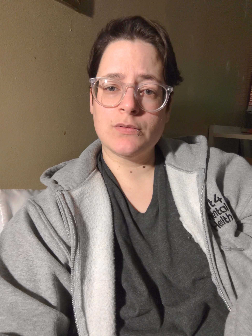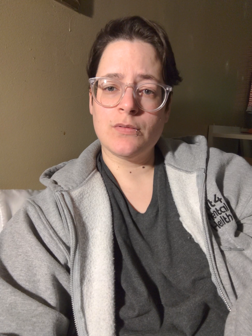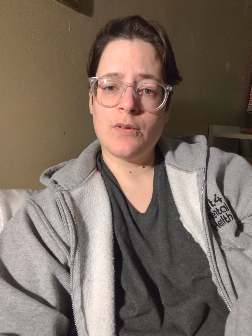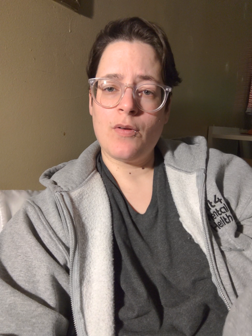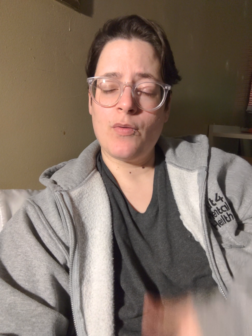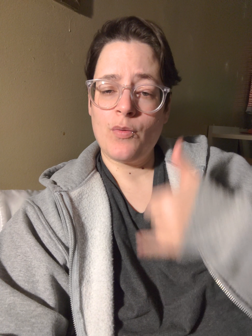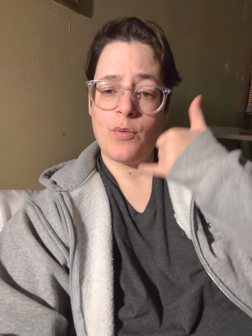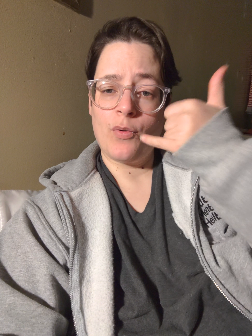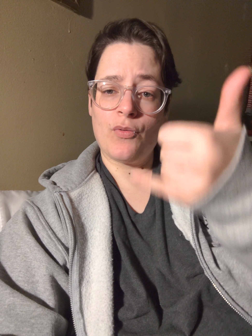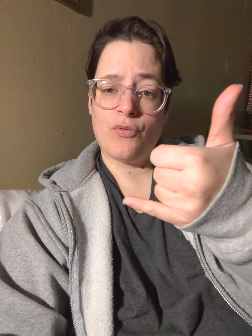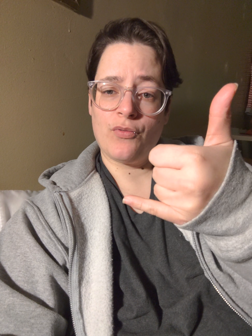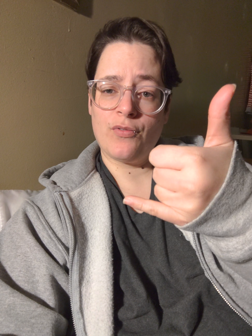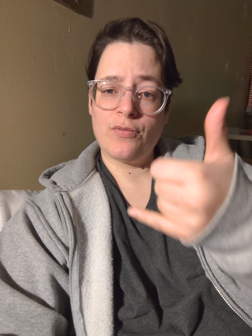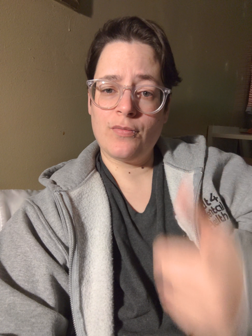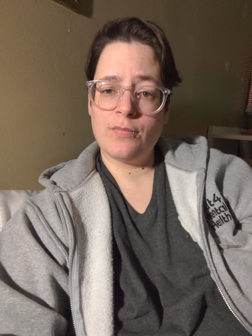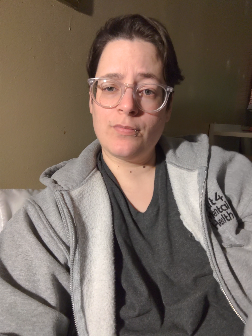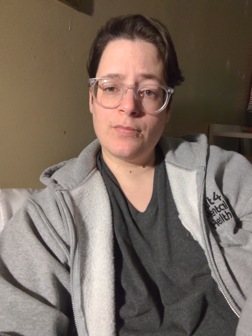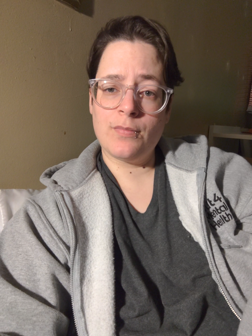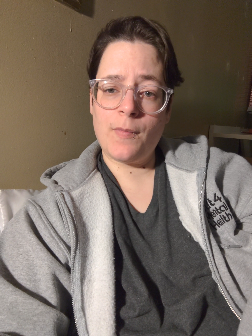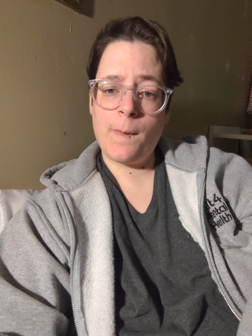call on the phone